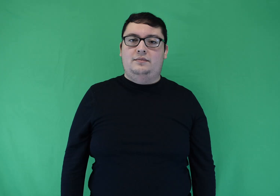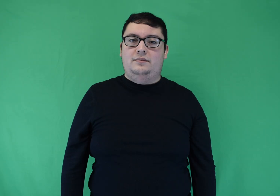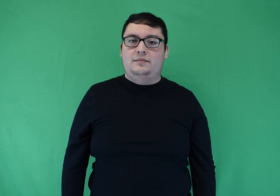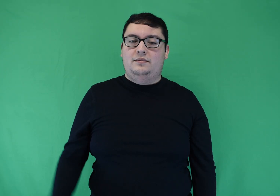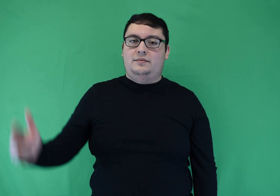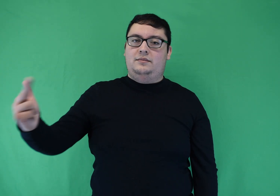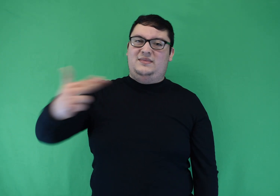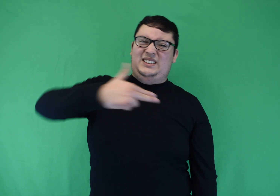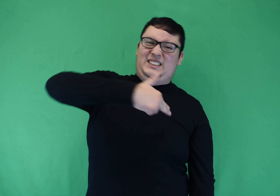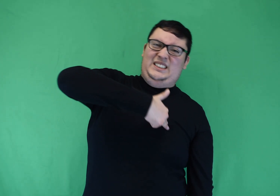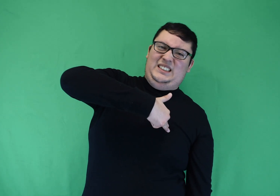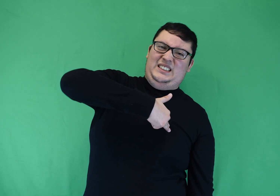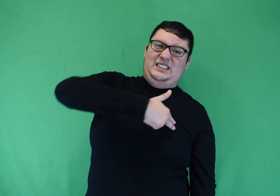herida